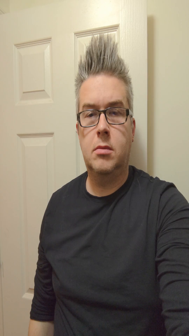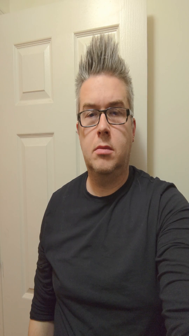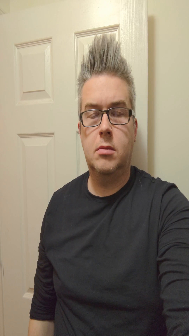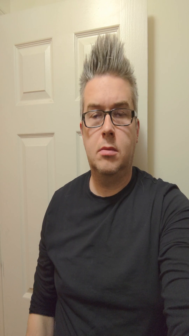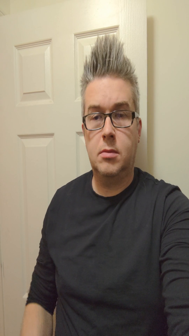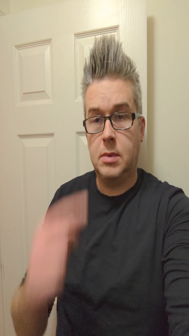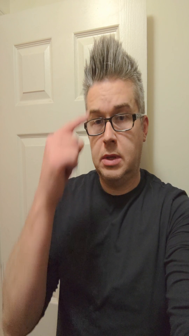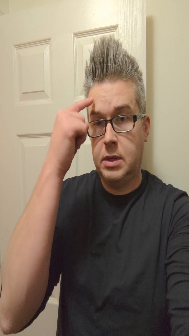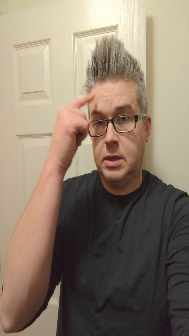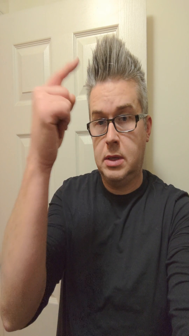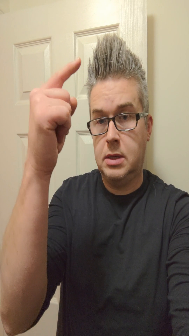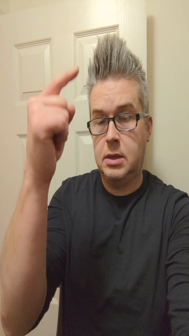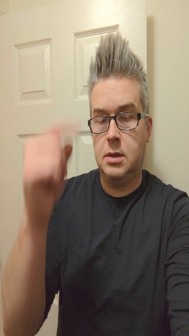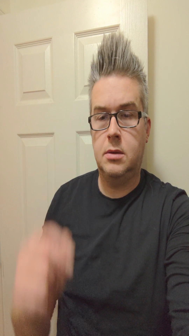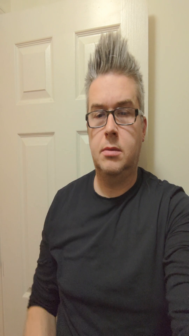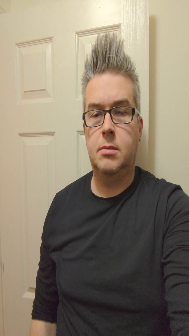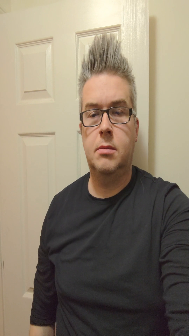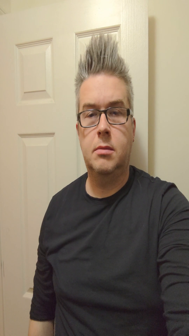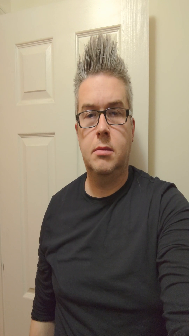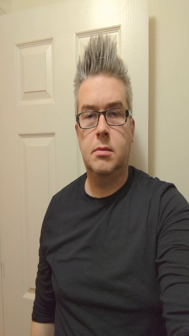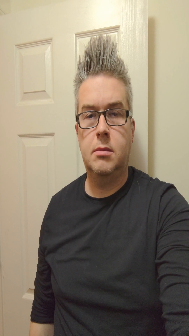penny